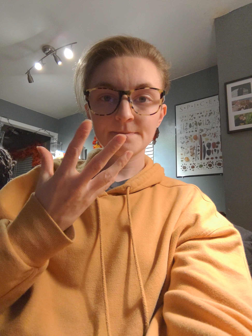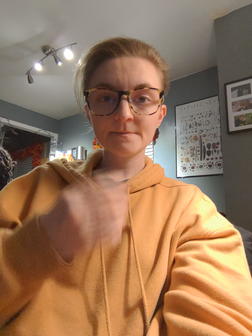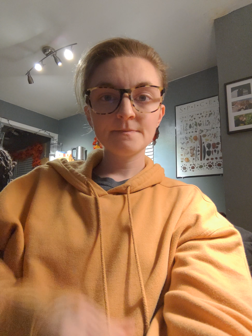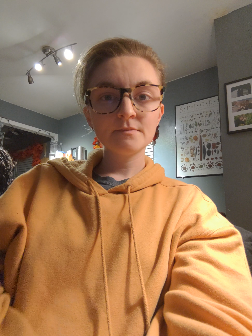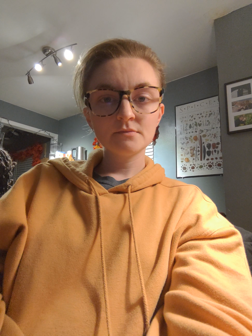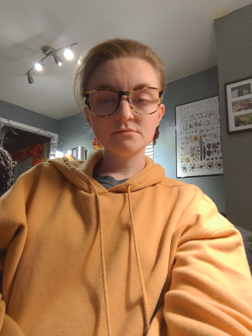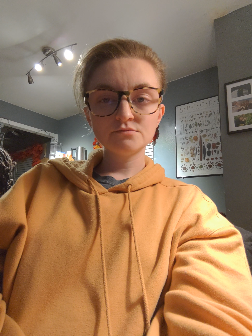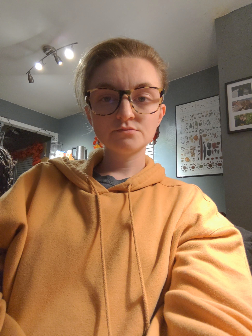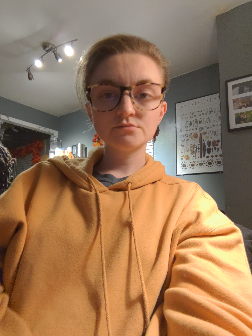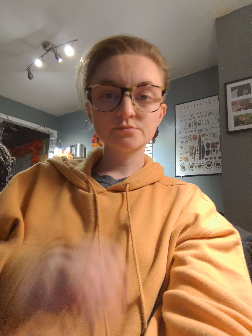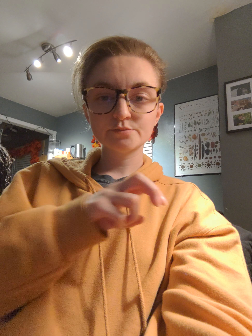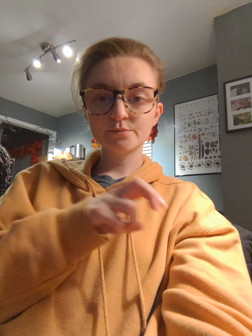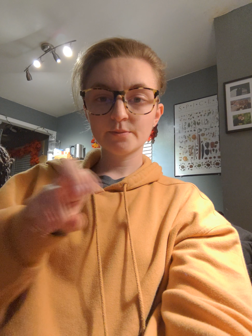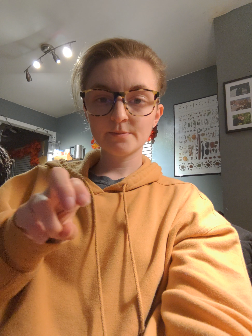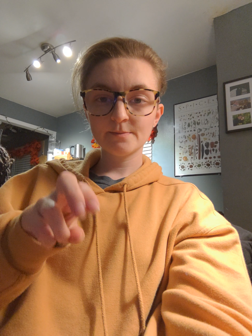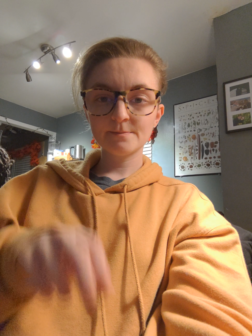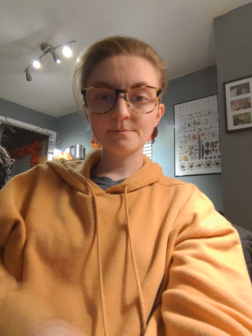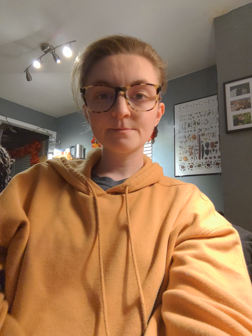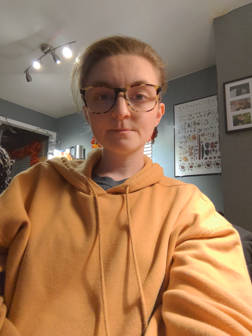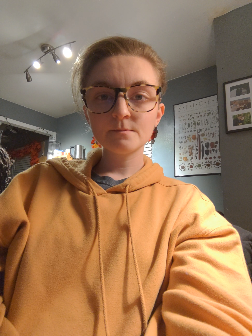bench